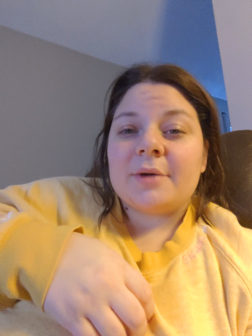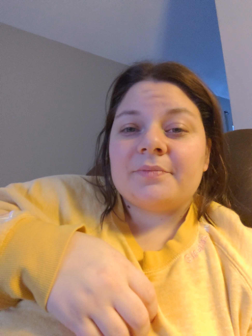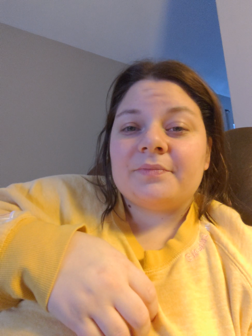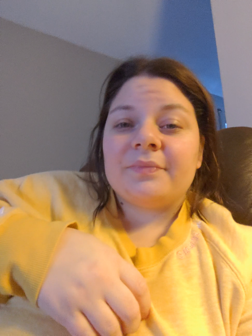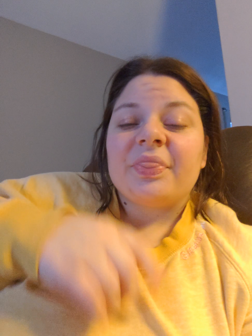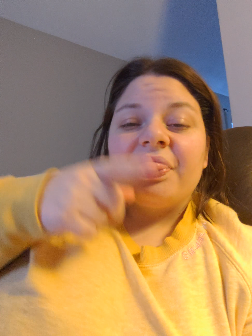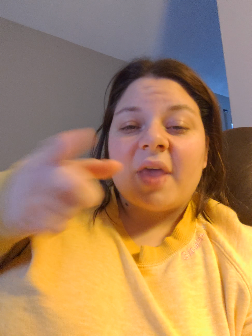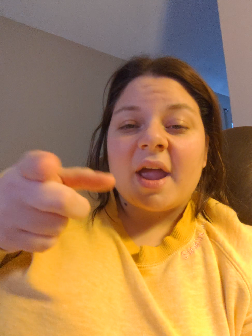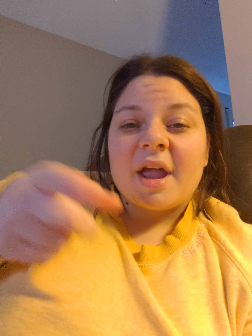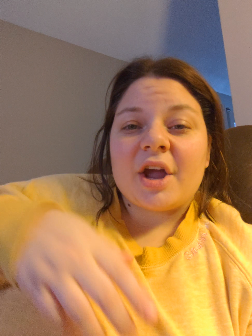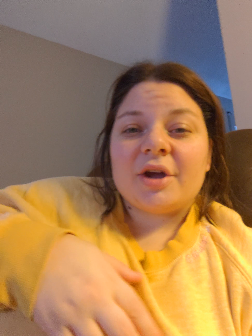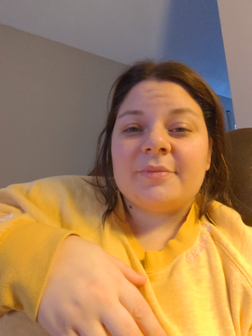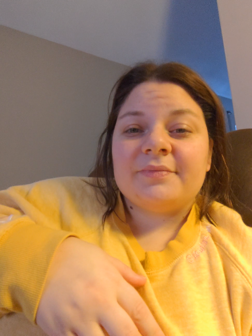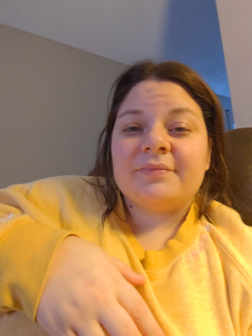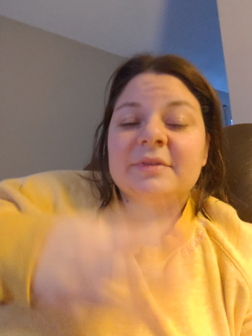there